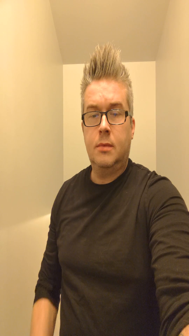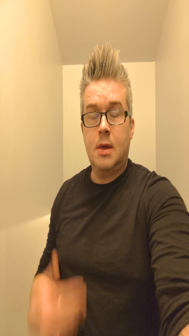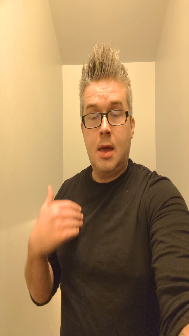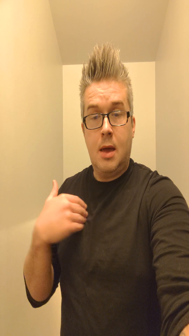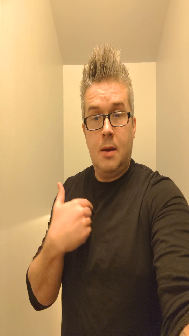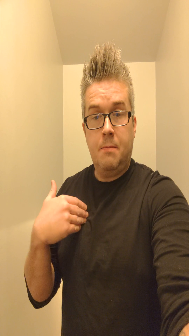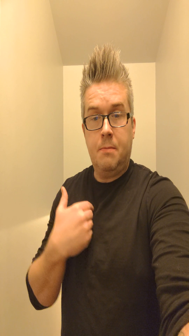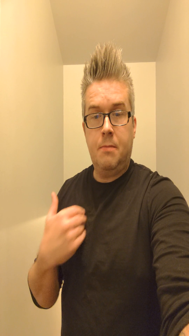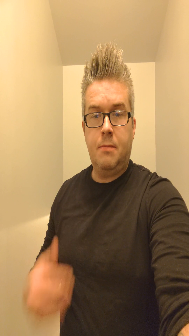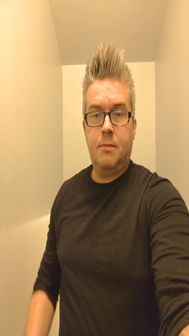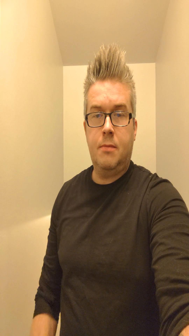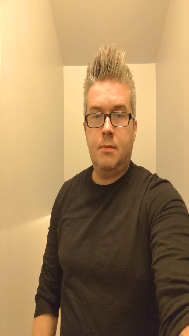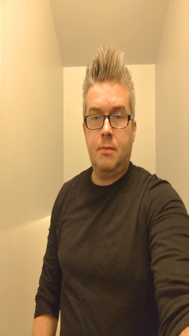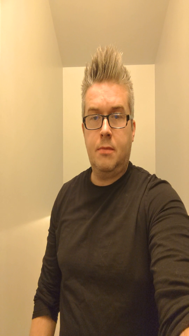animal